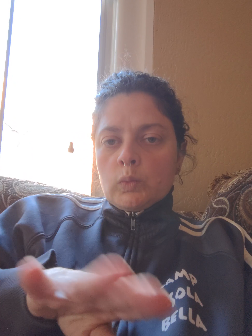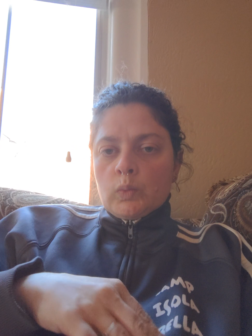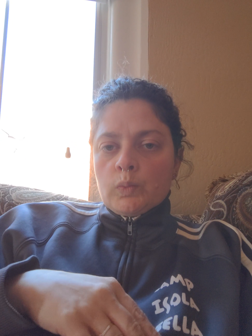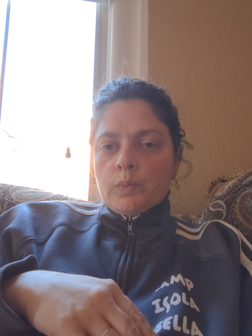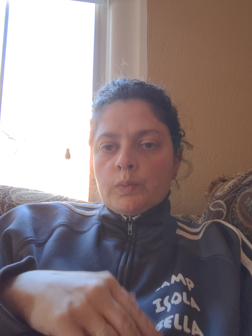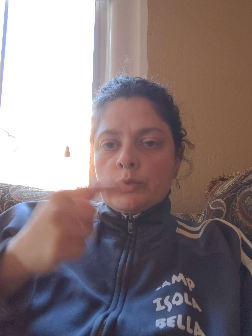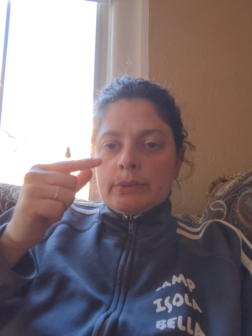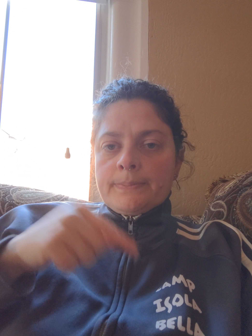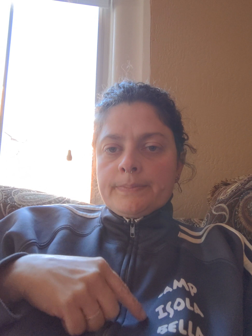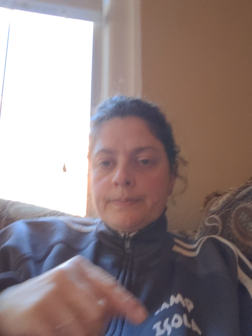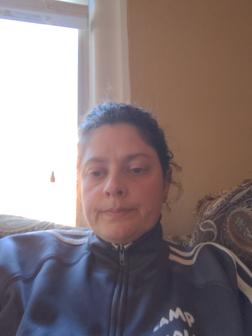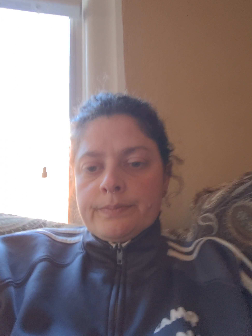green